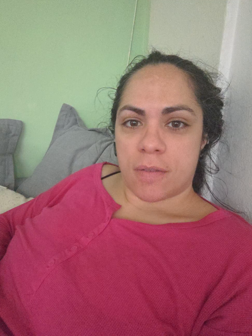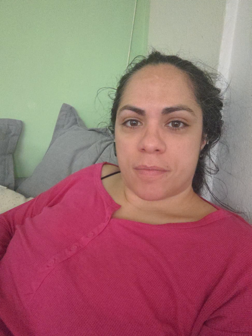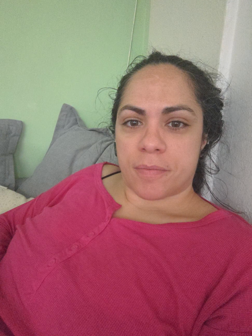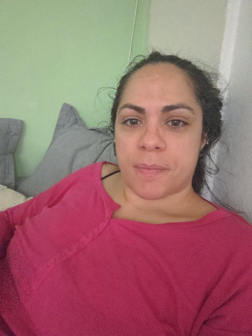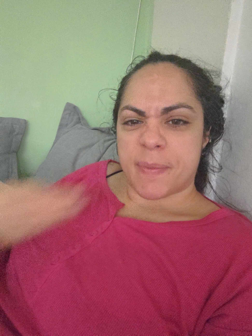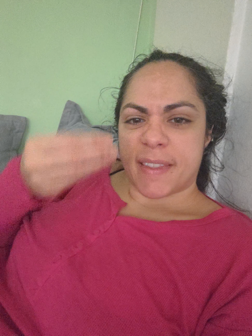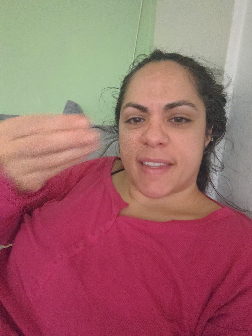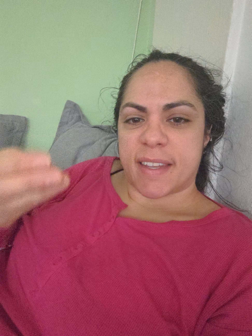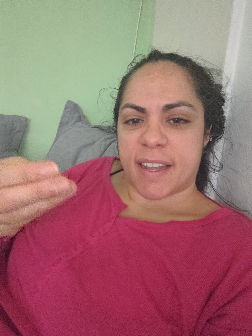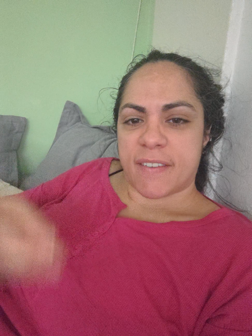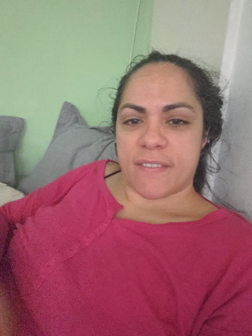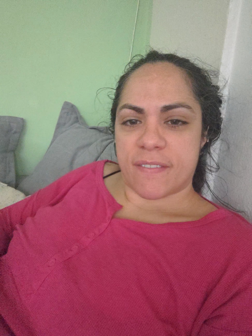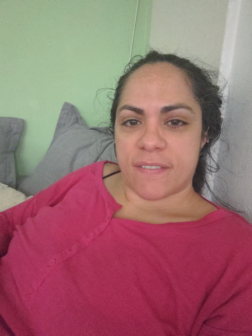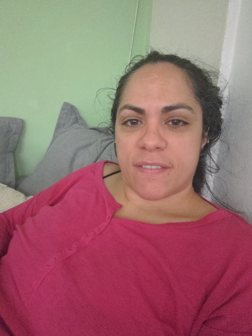give